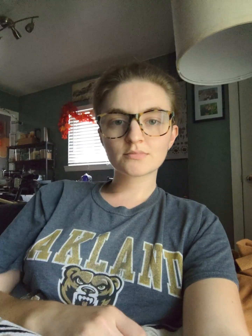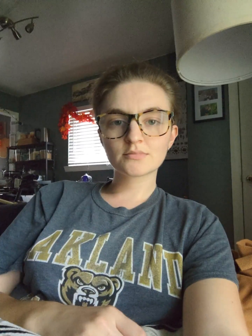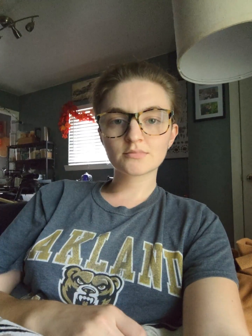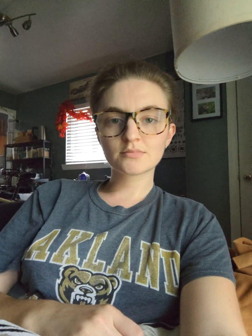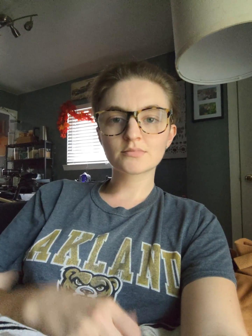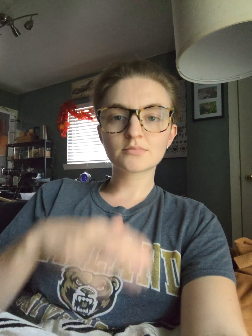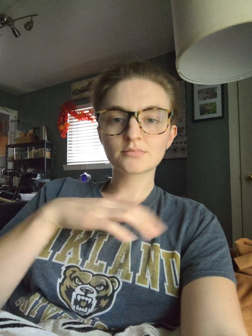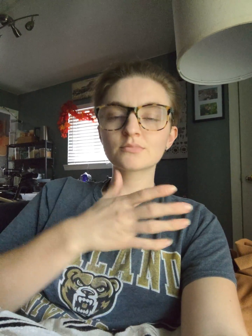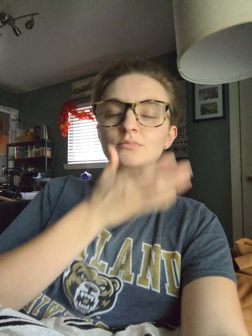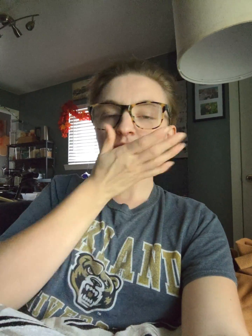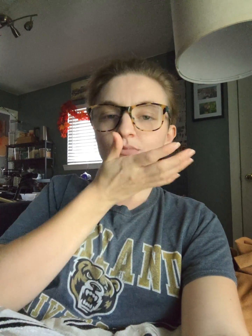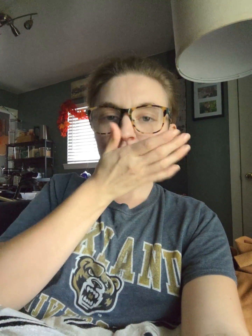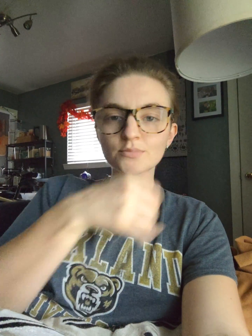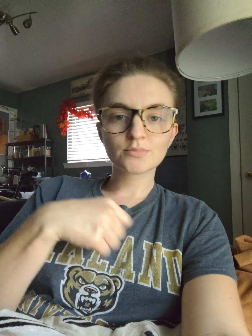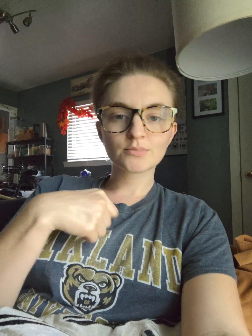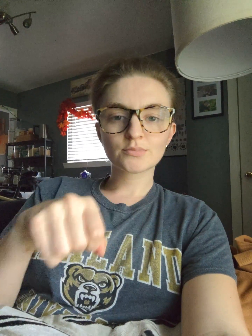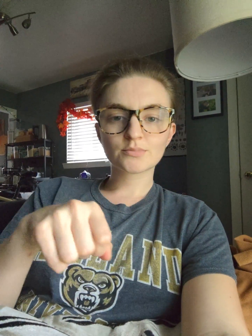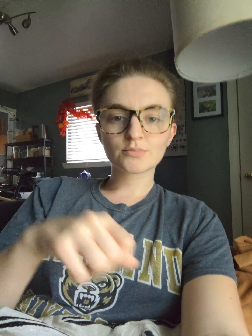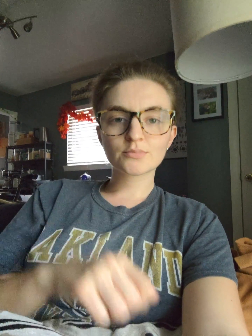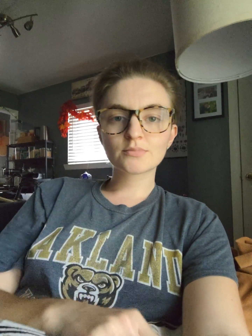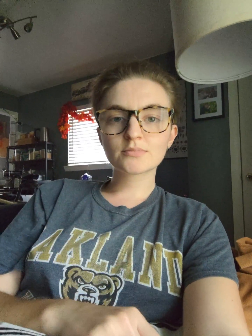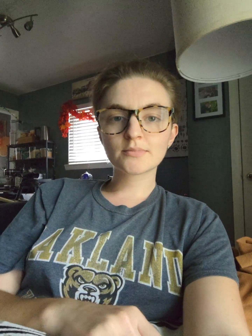lawn mower